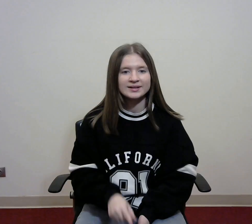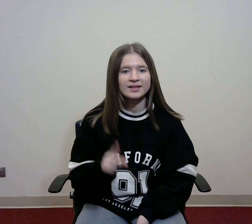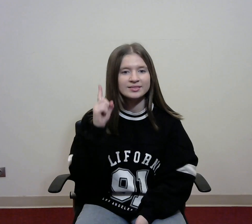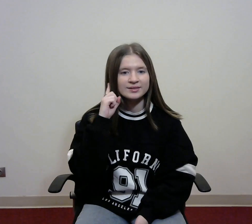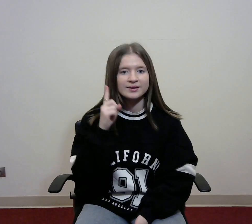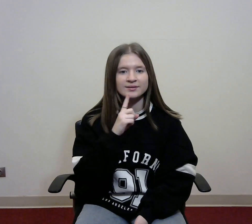eşitmə məhdüdiyyətli